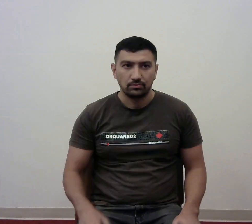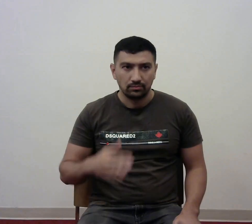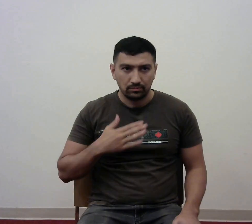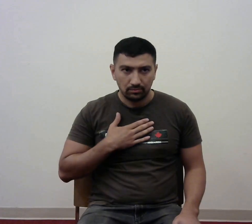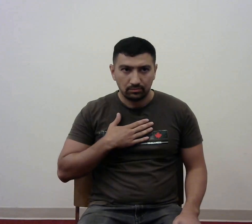mən